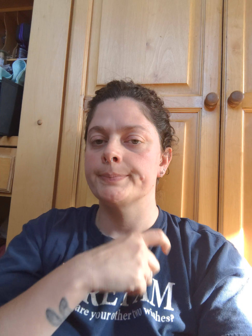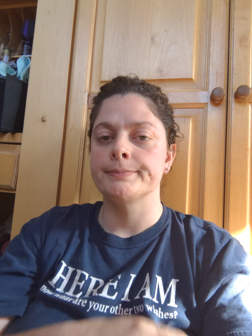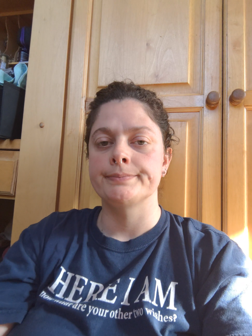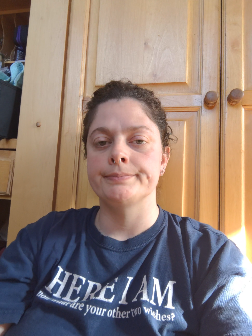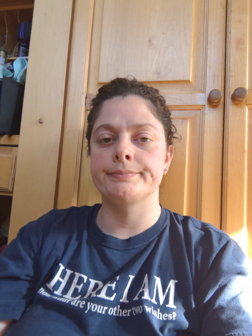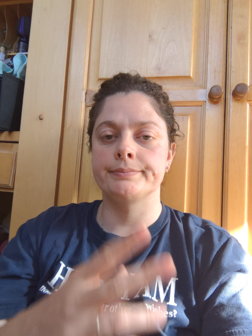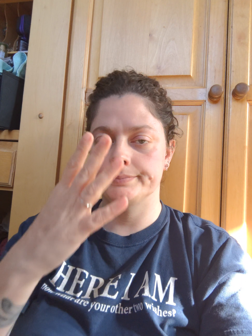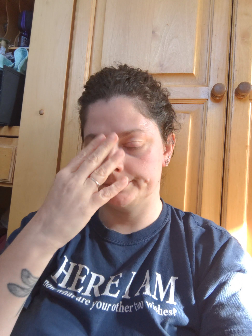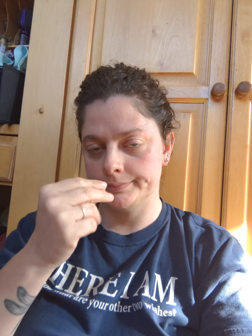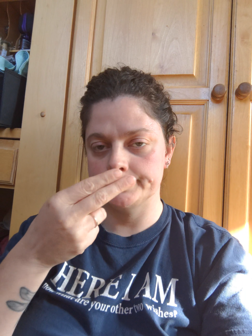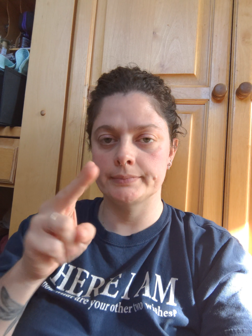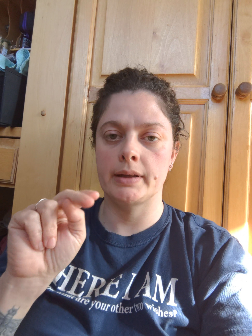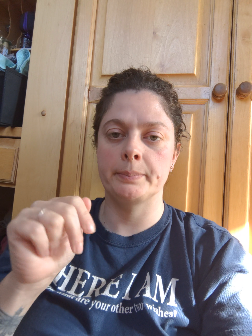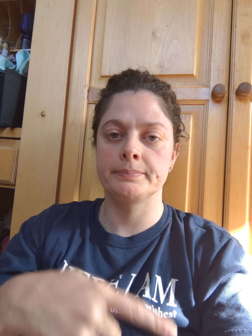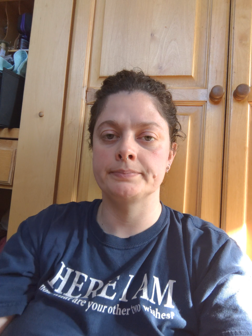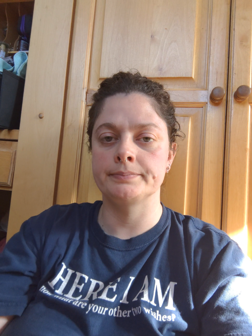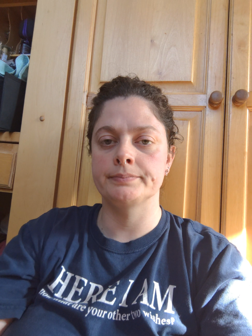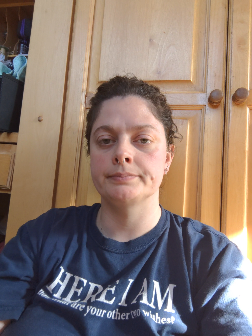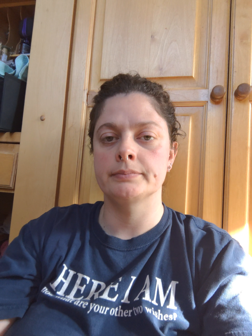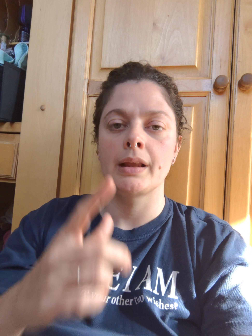nap